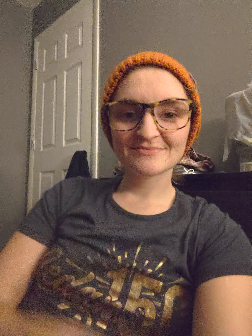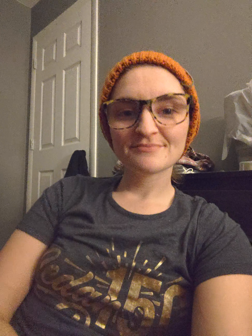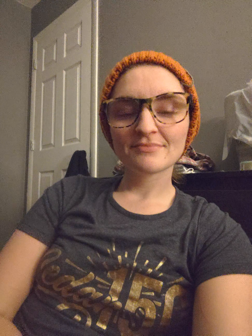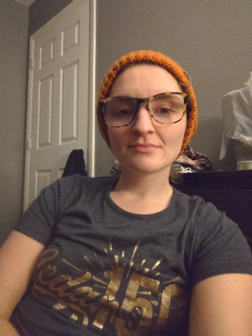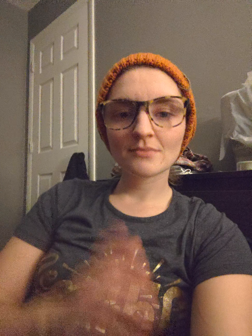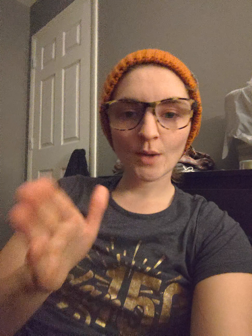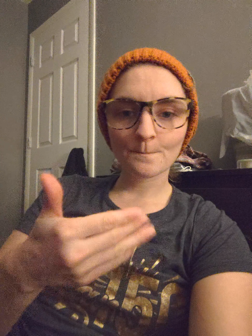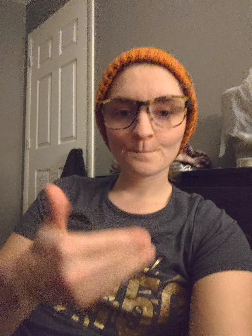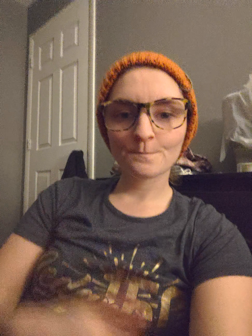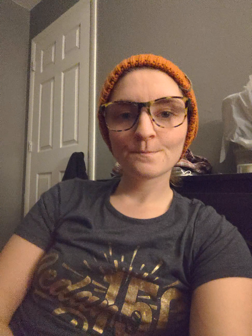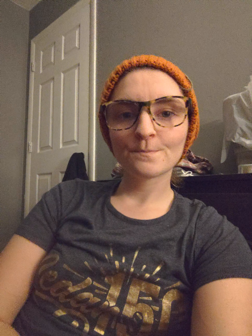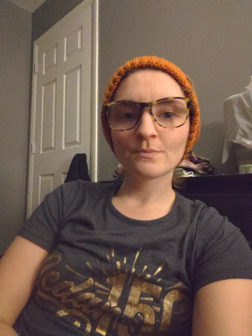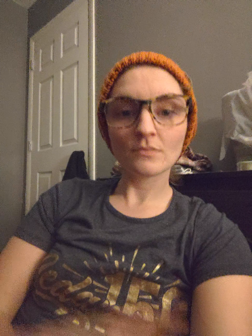room